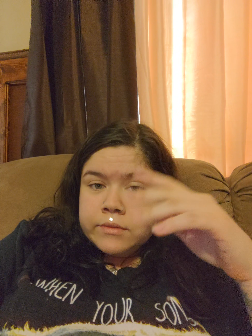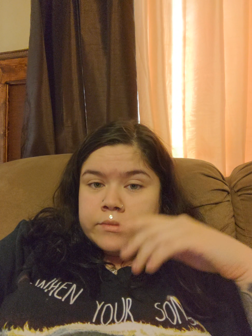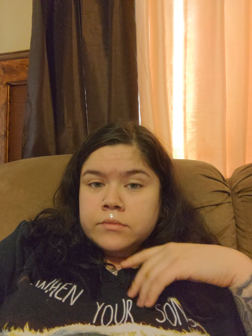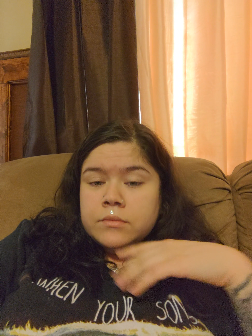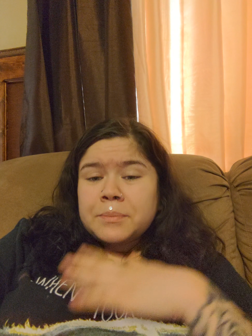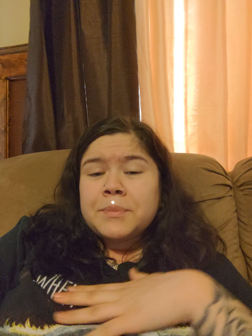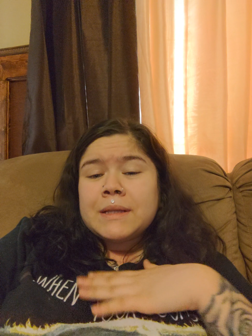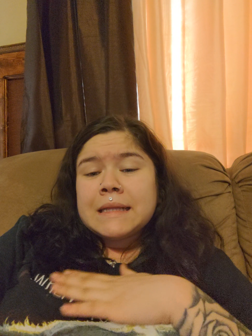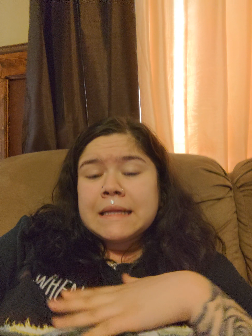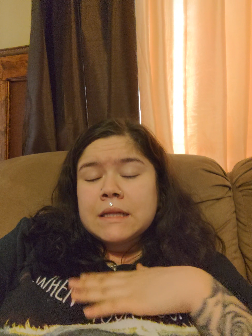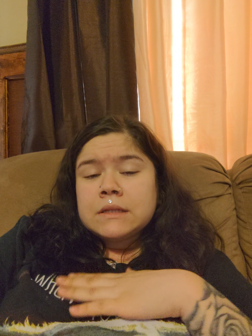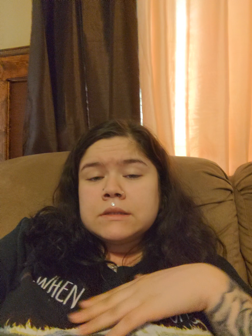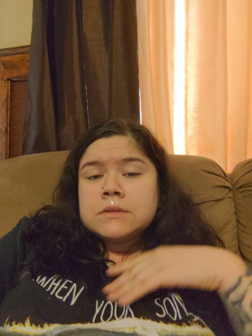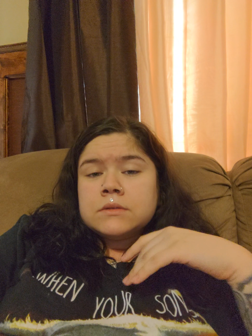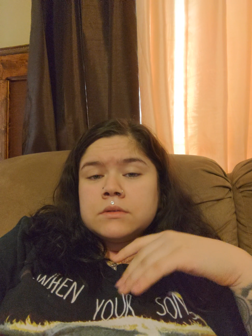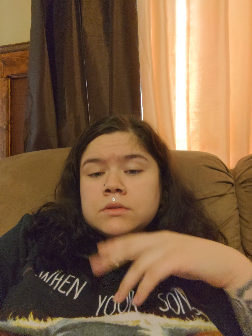please